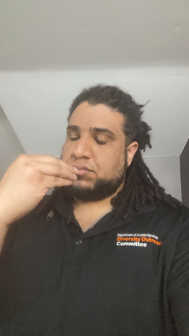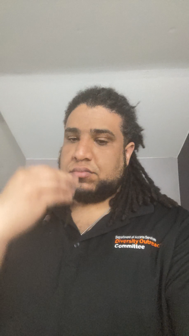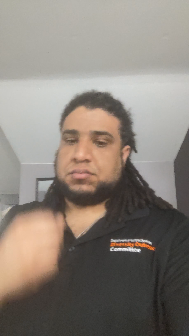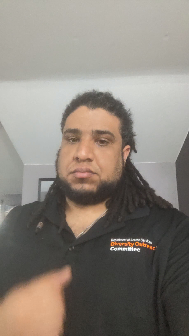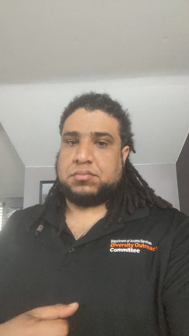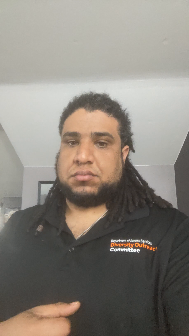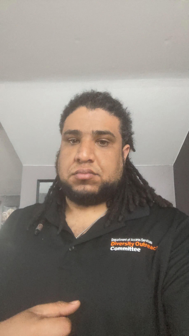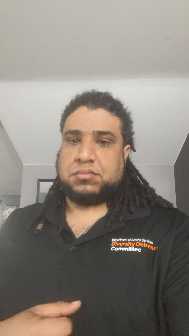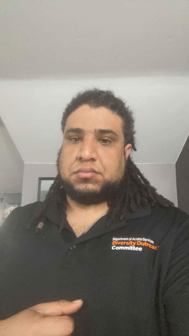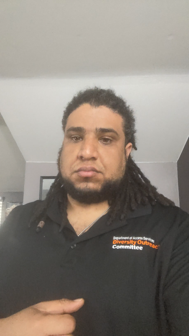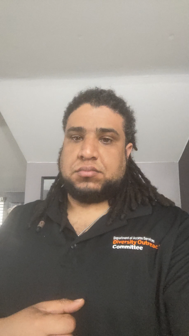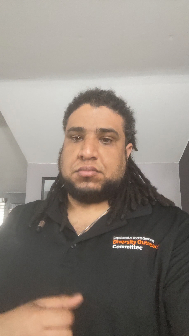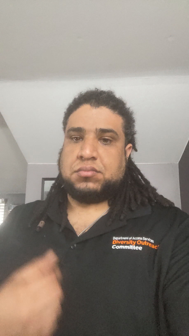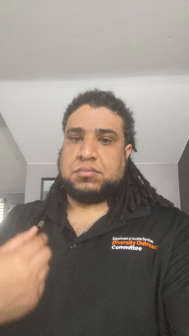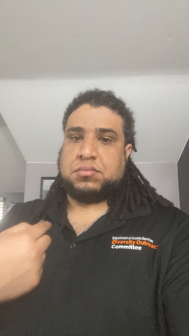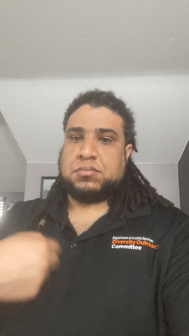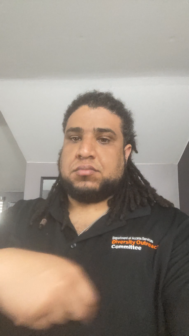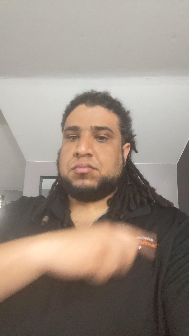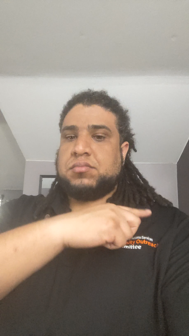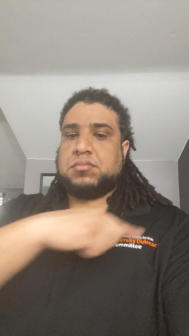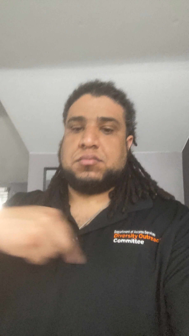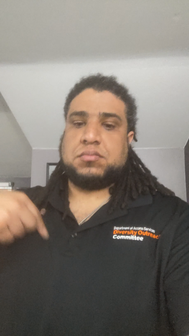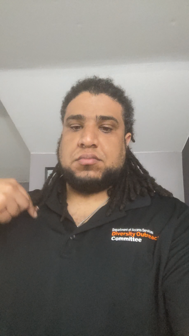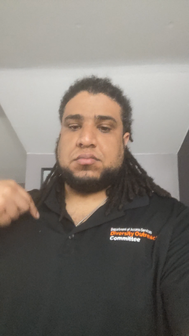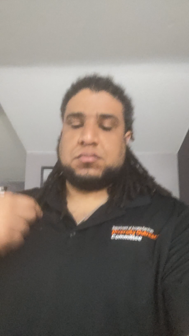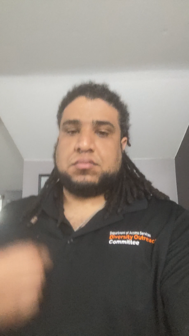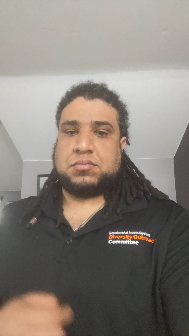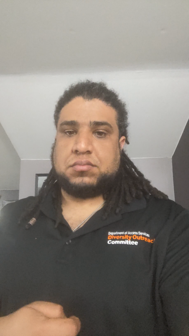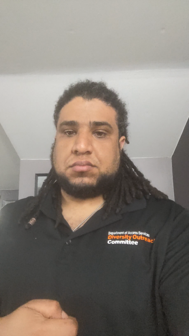bib